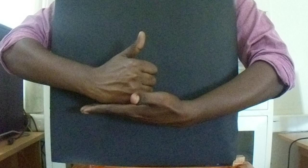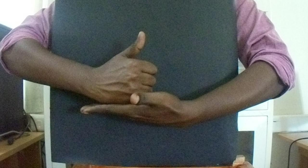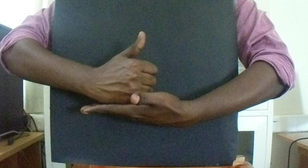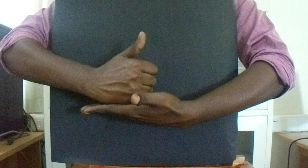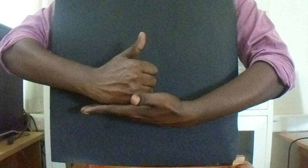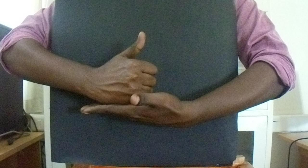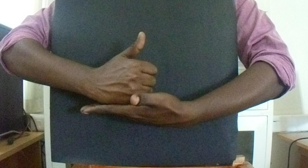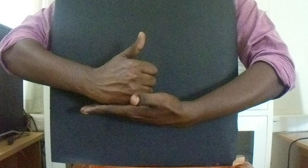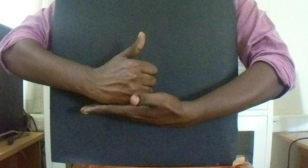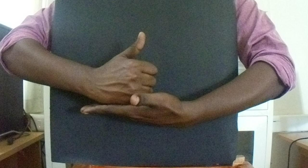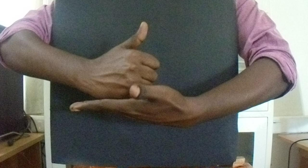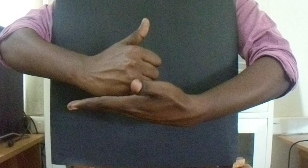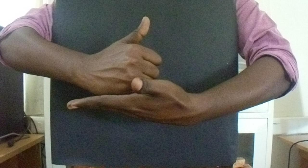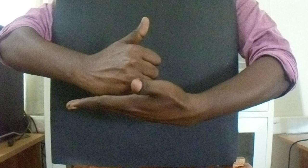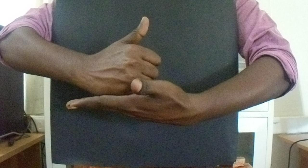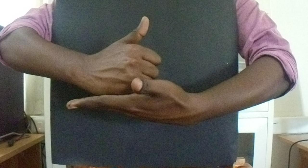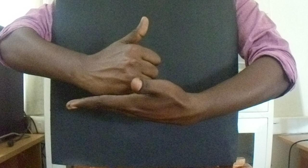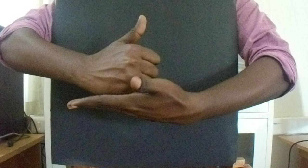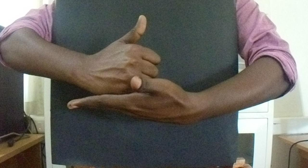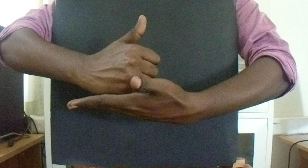help